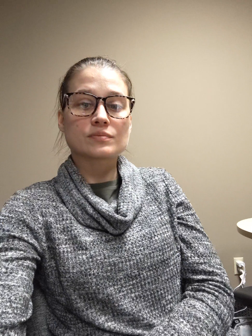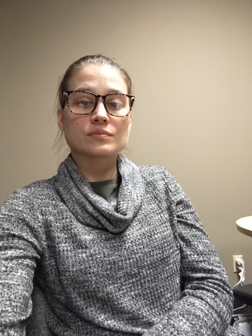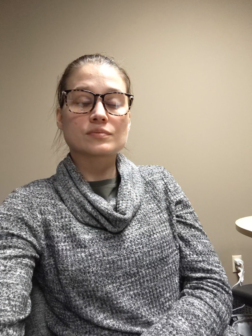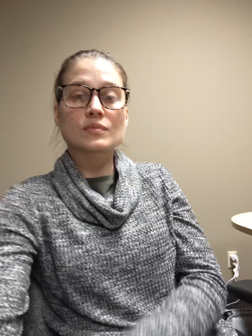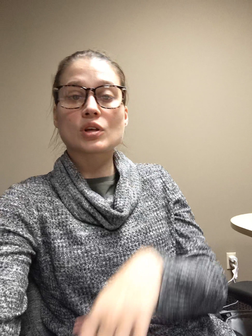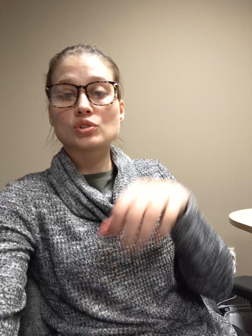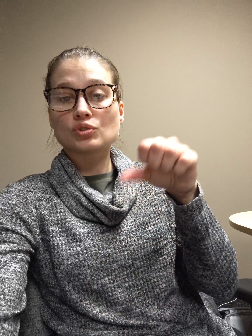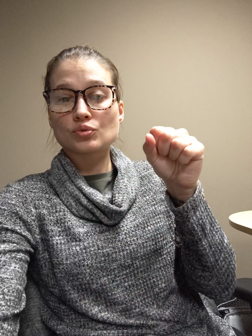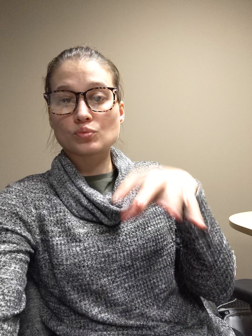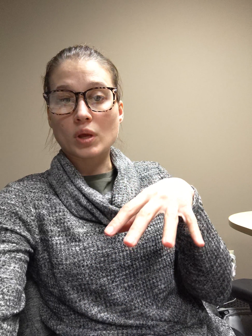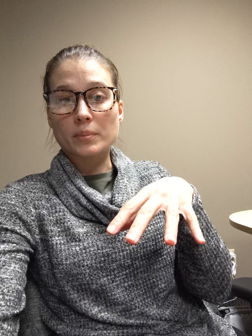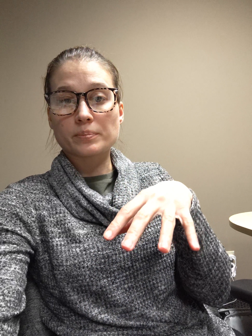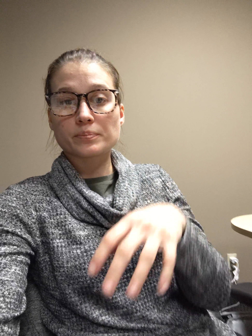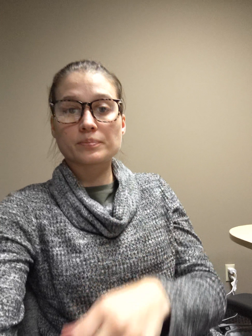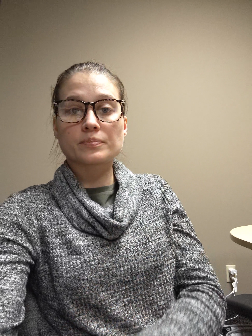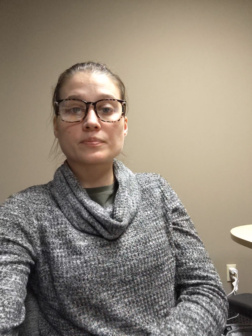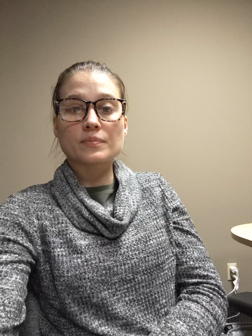drop